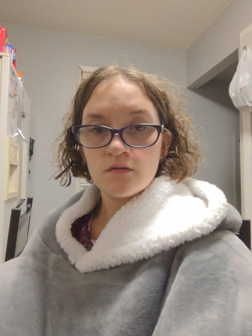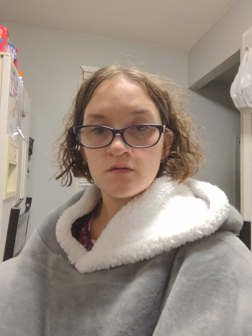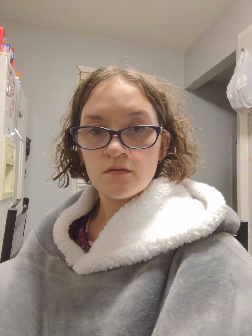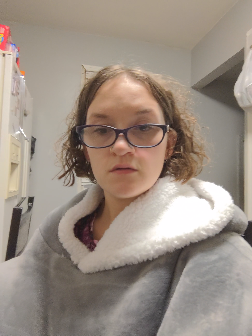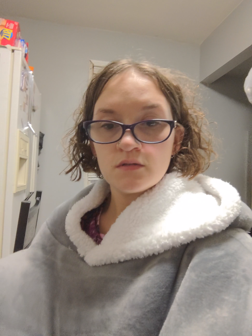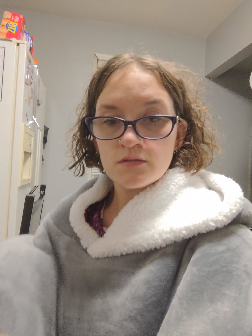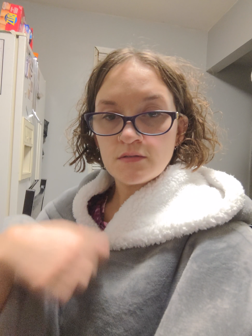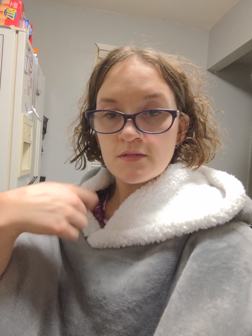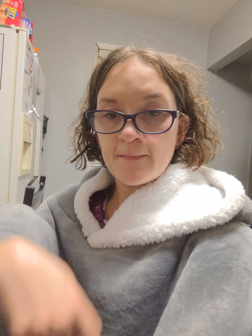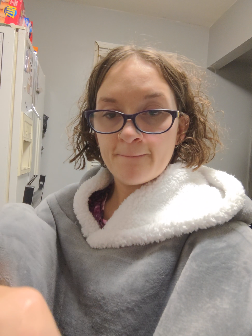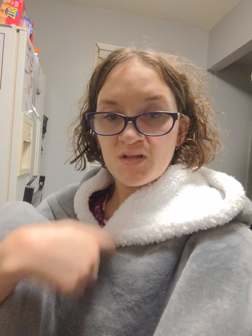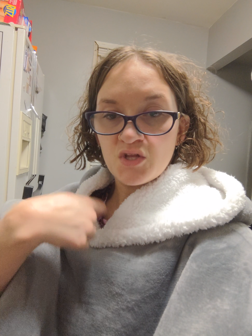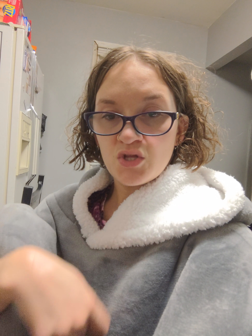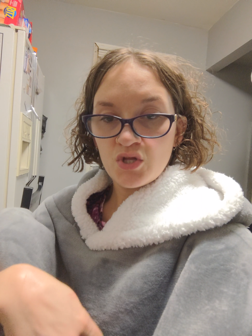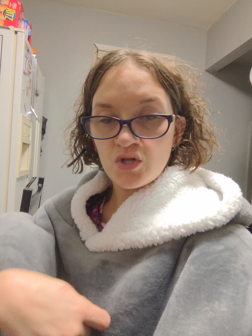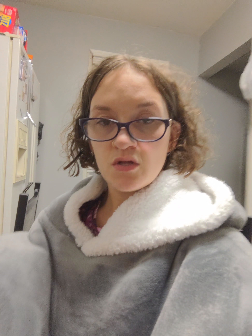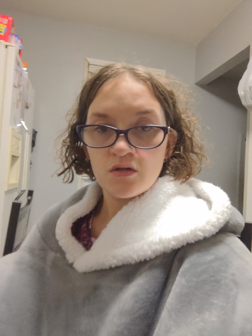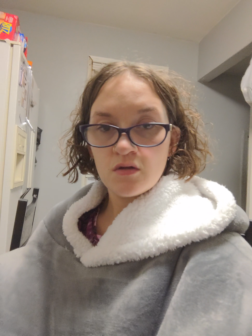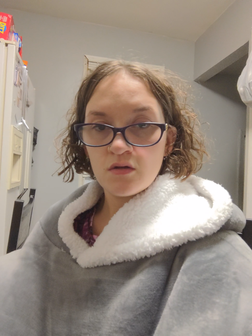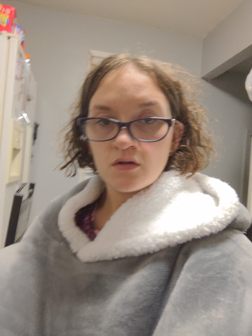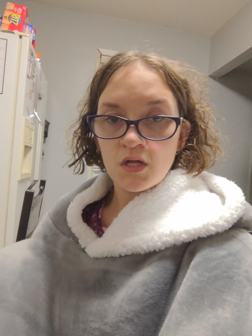zipper